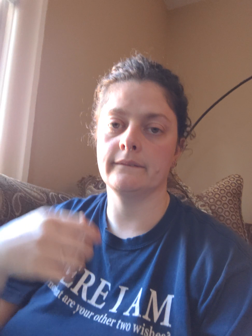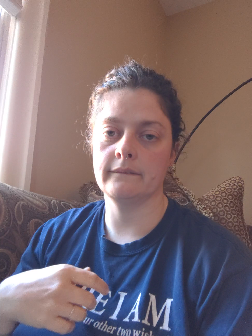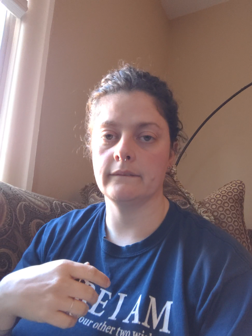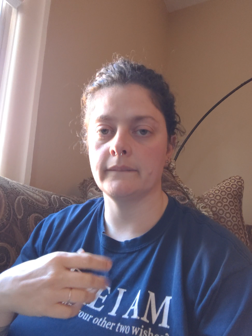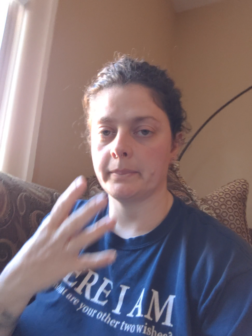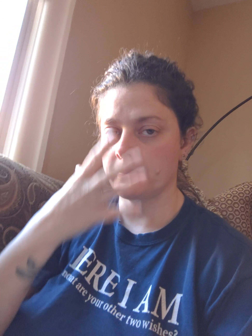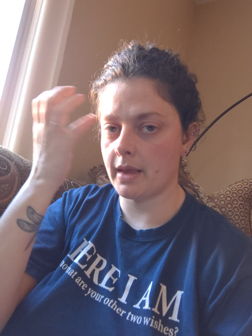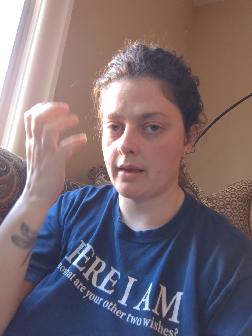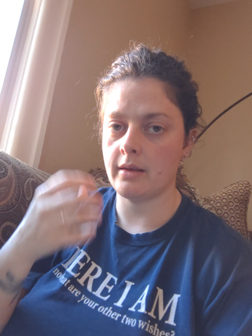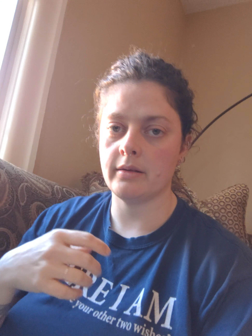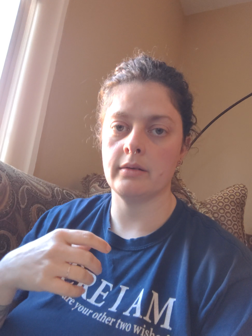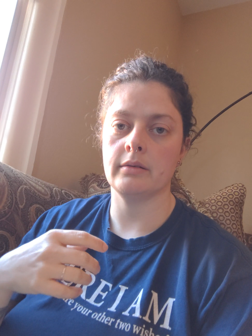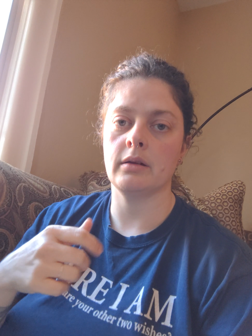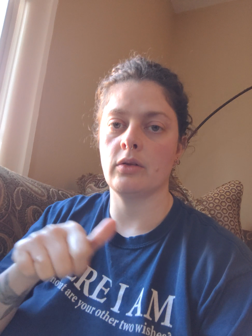mad